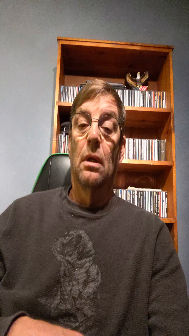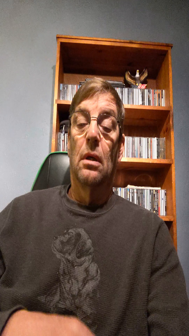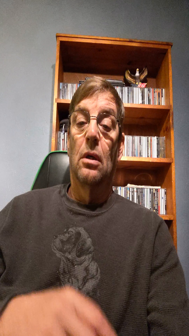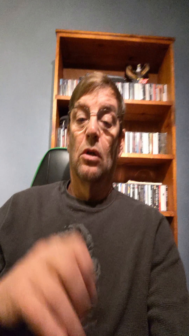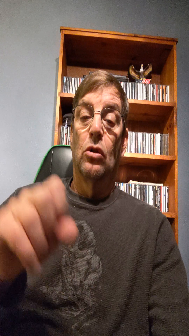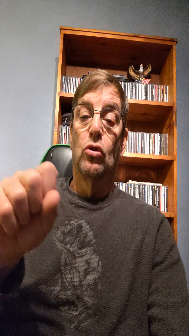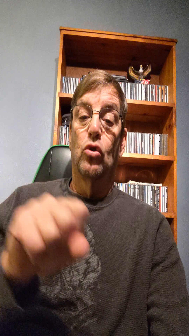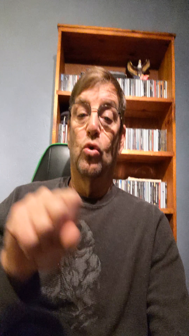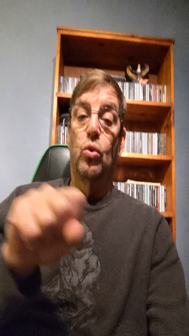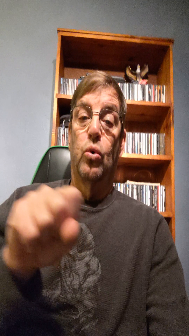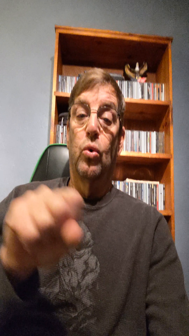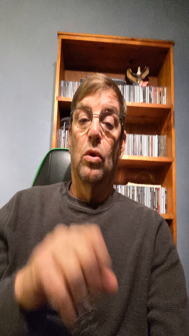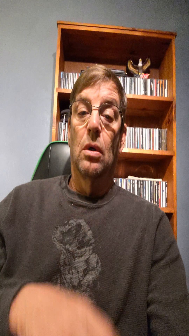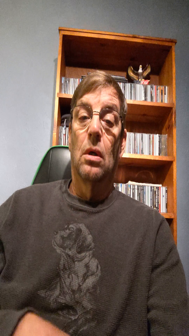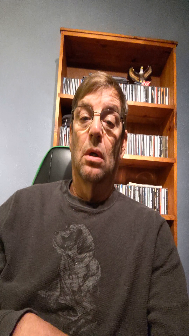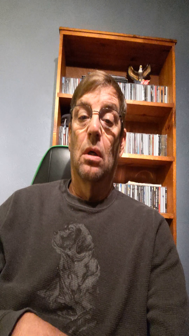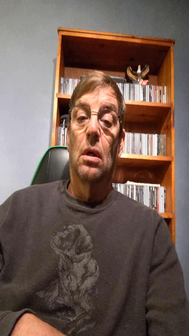shoe